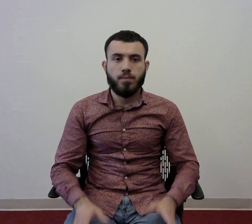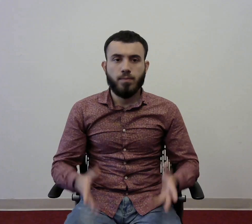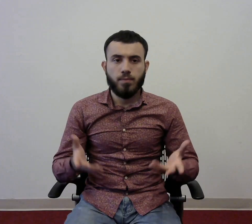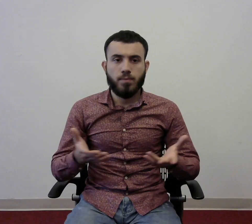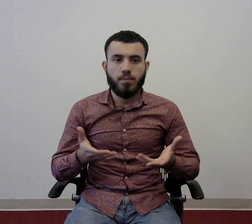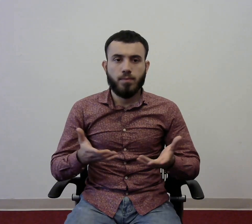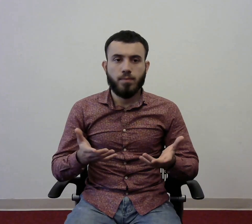hansı